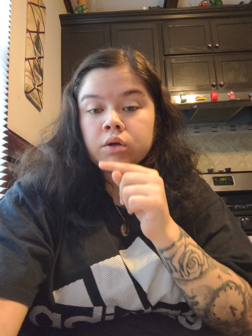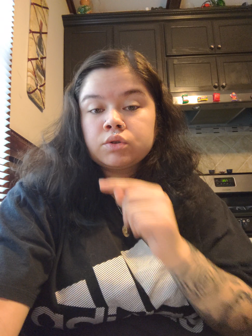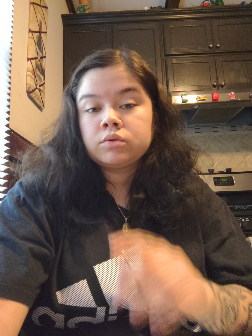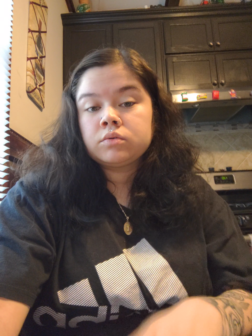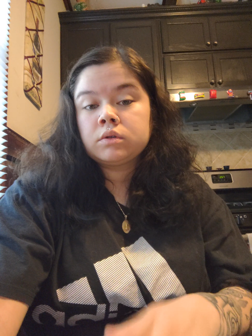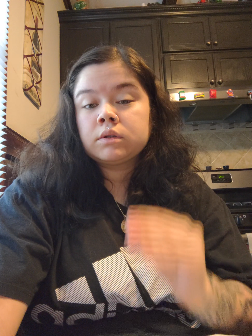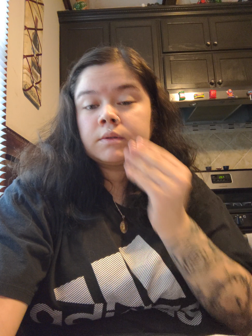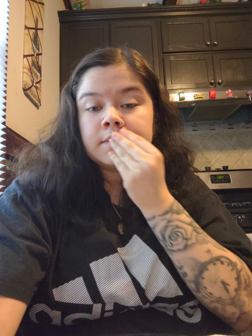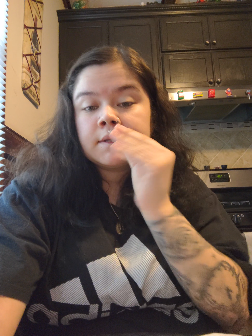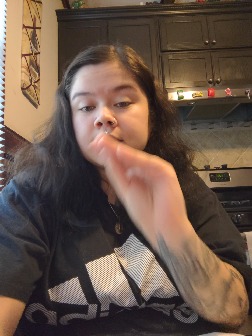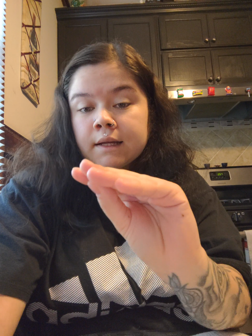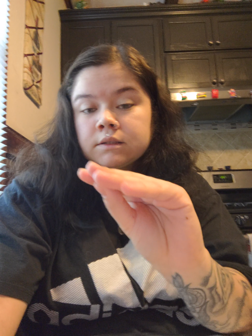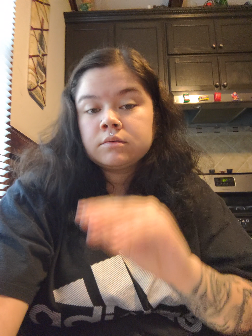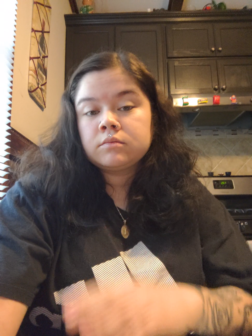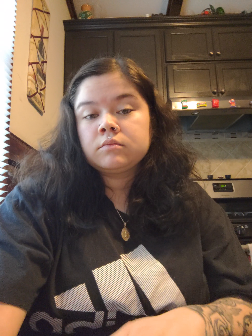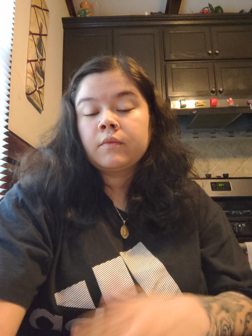kiss